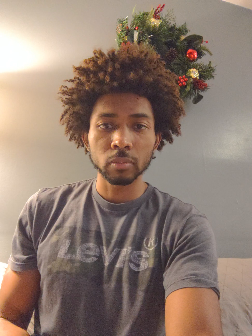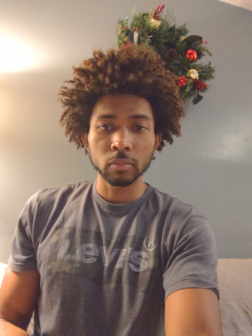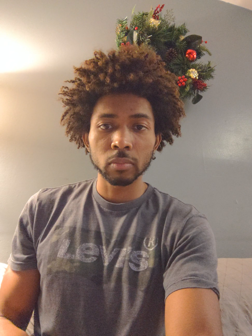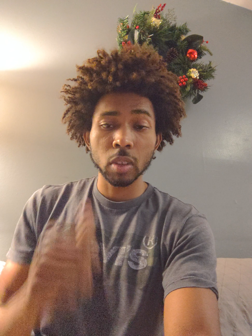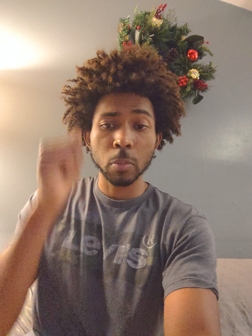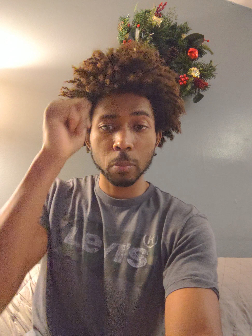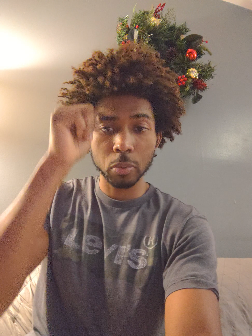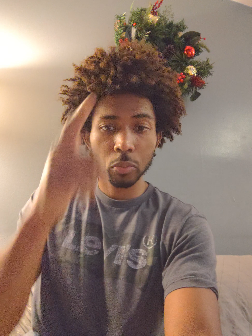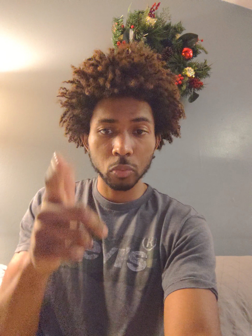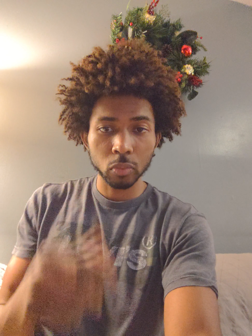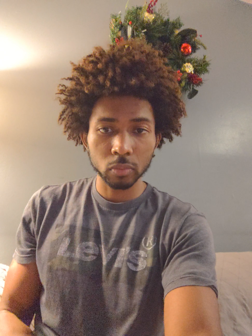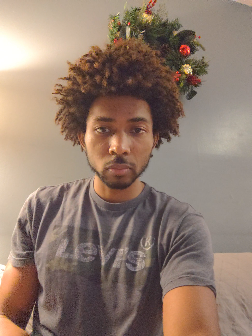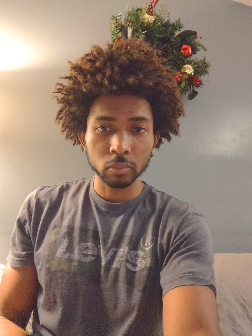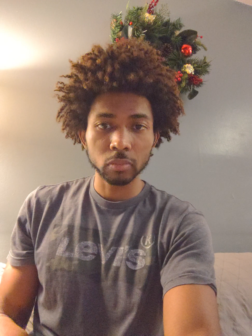brother